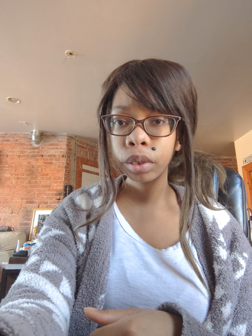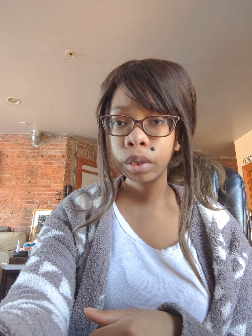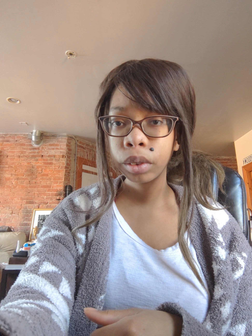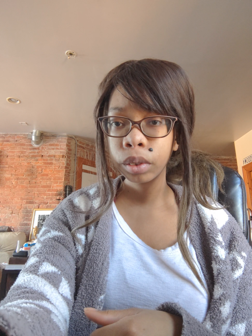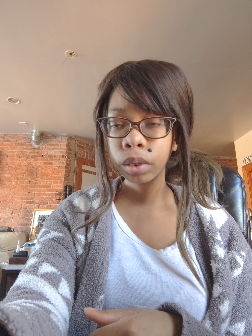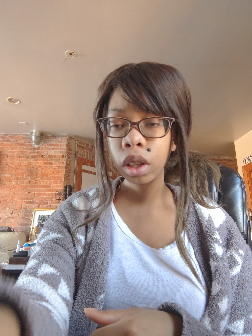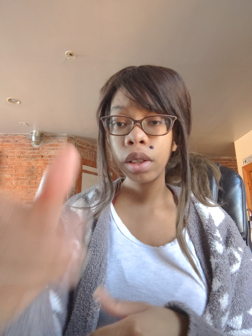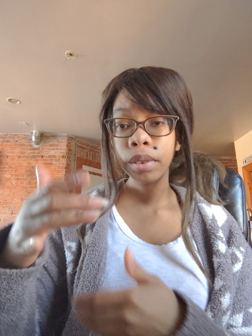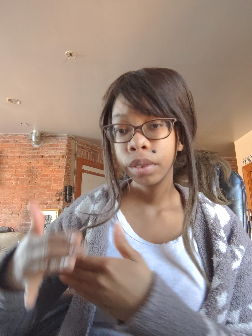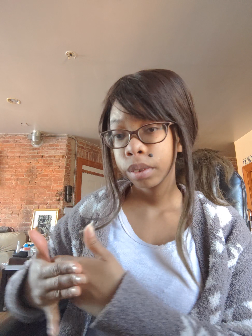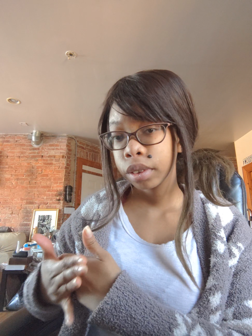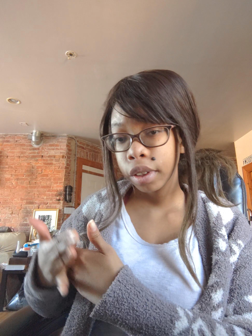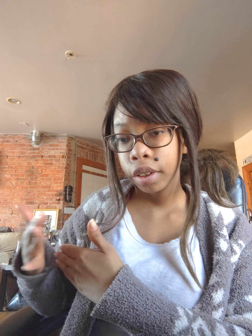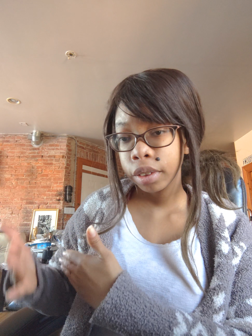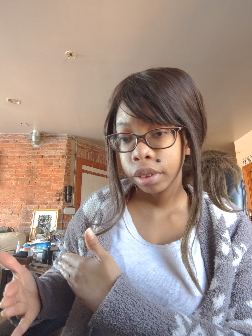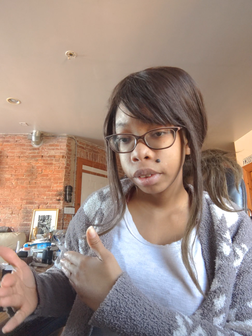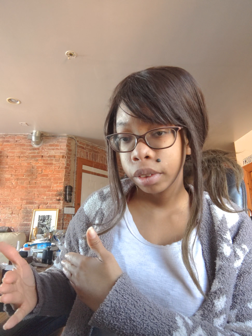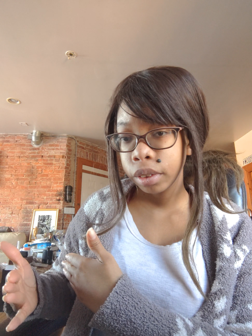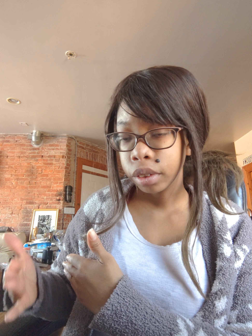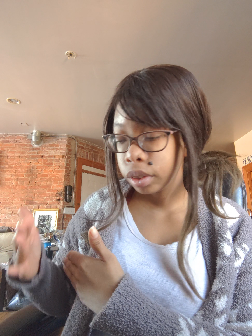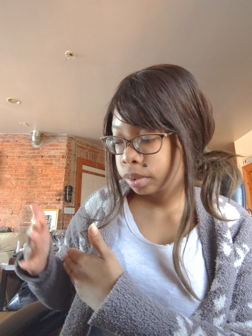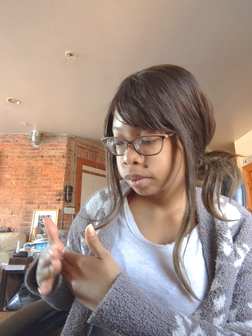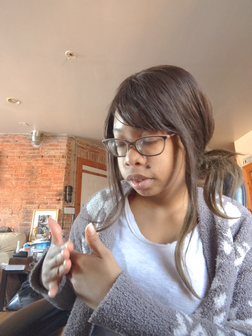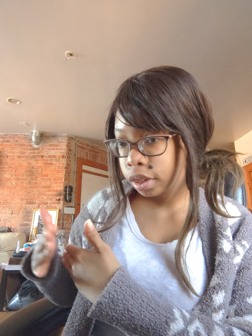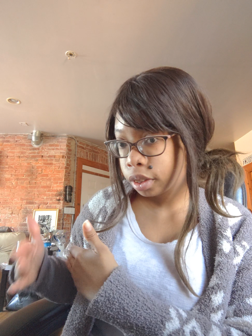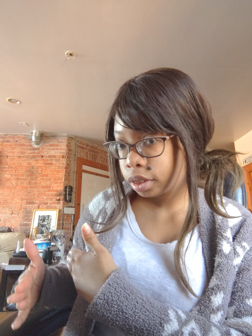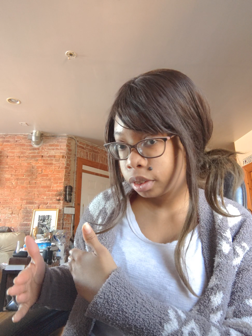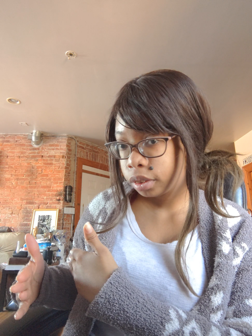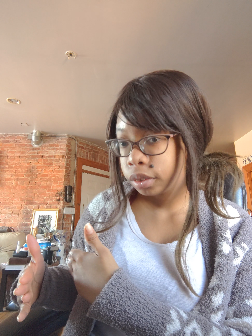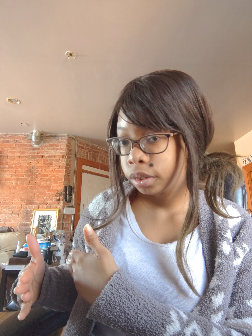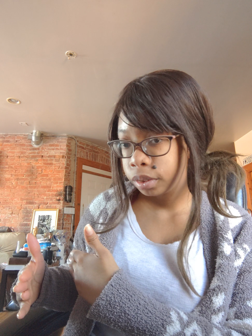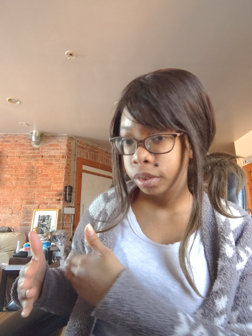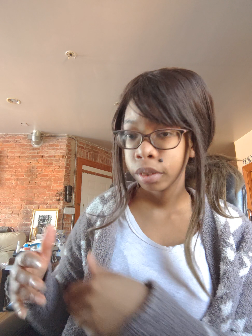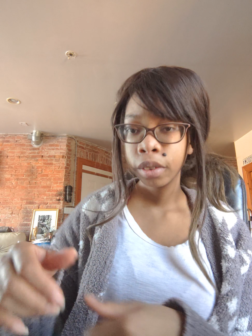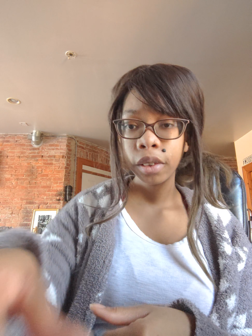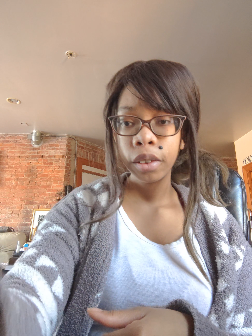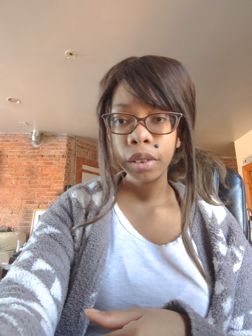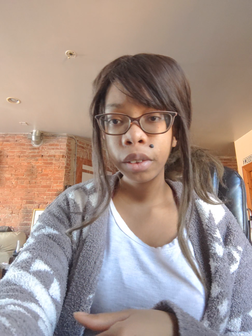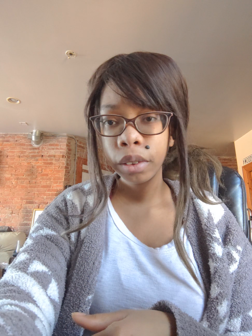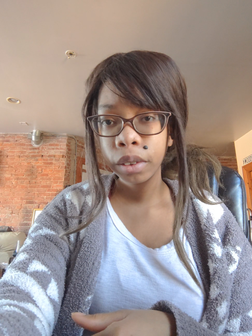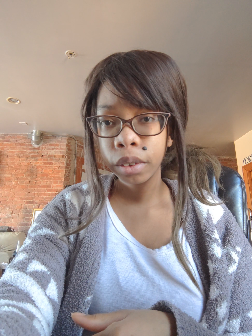beside